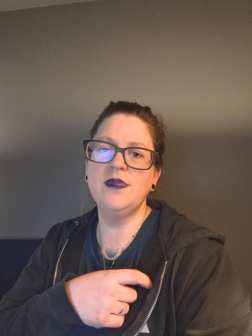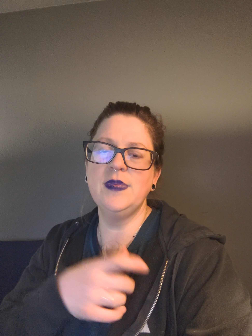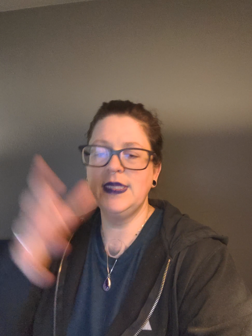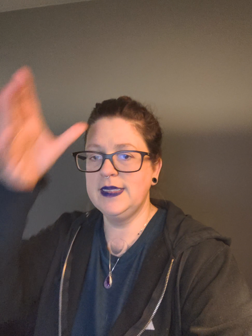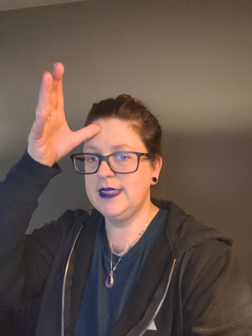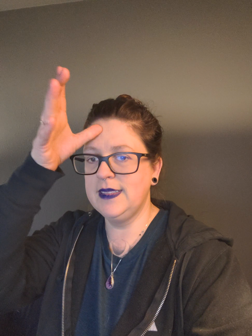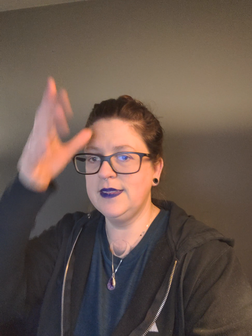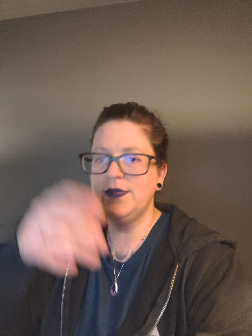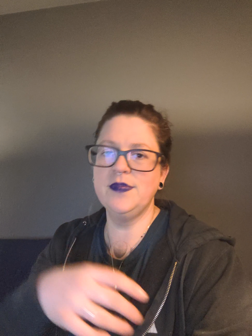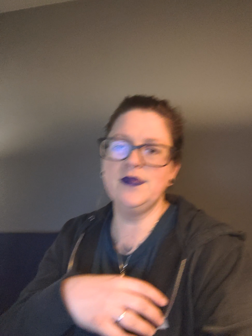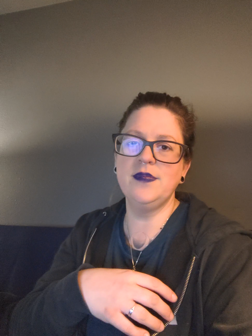dad